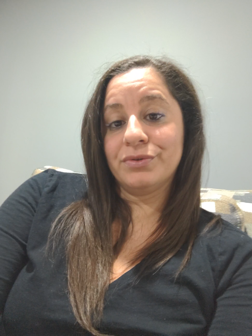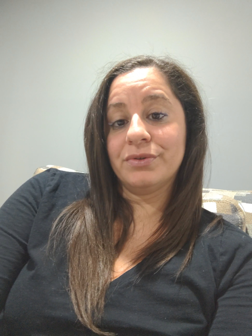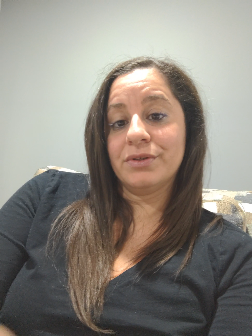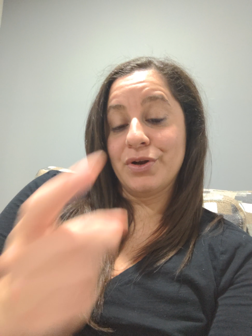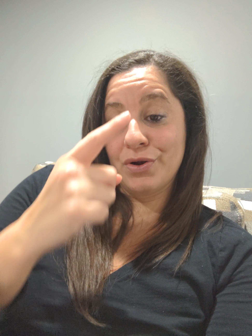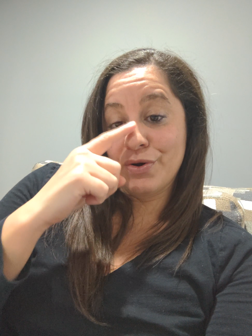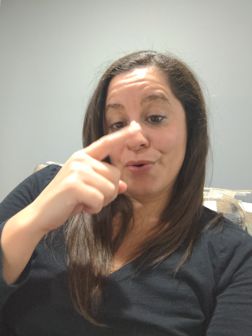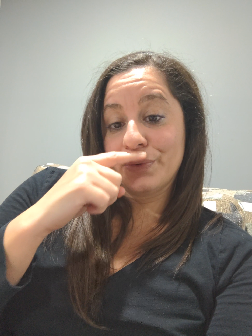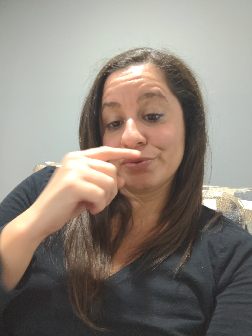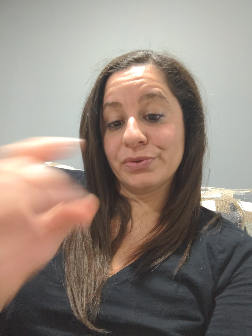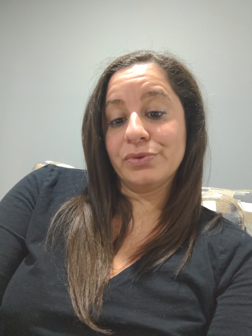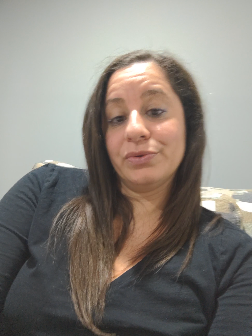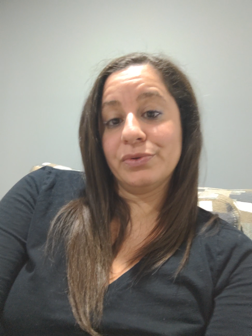noisy